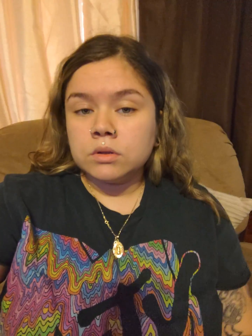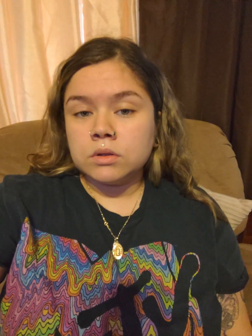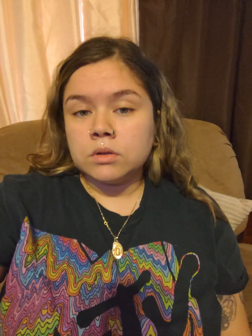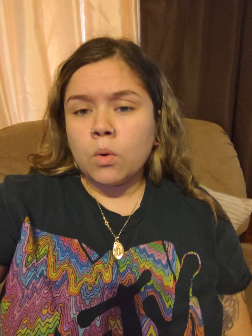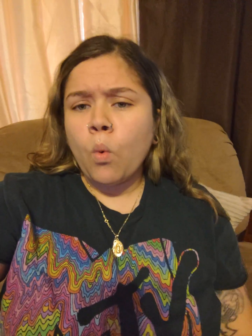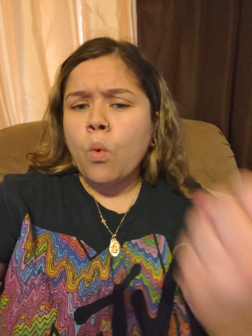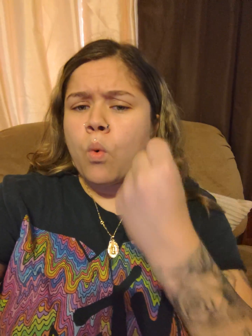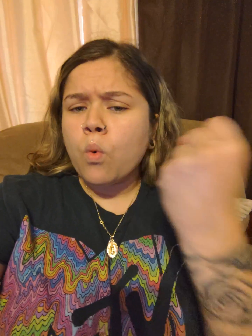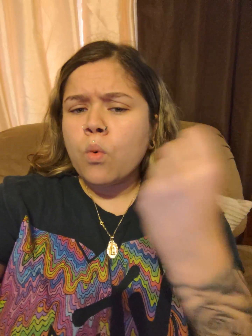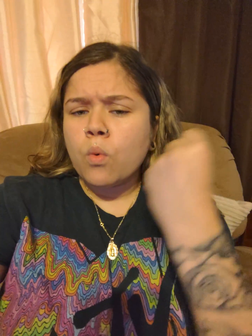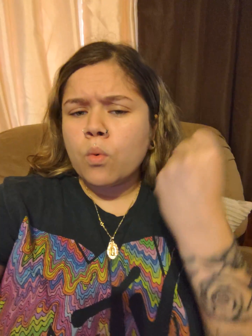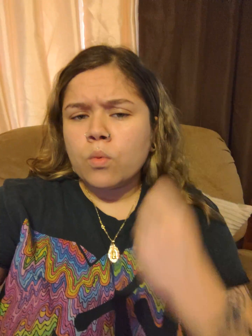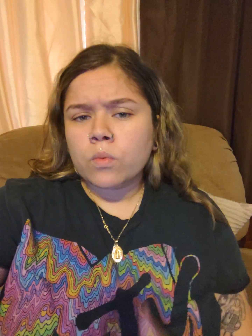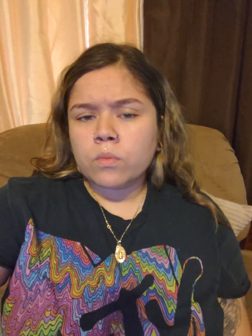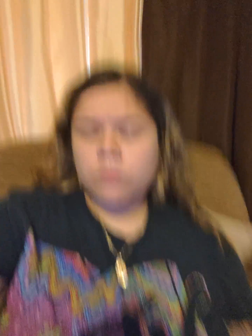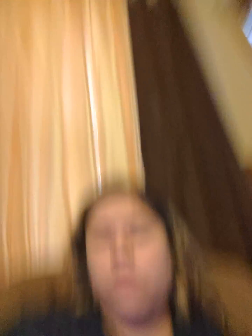hold